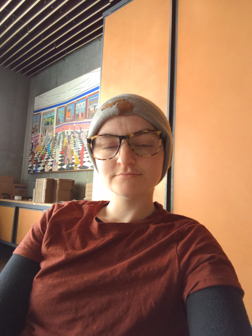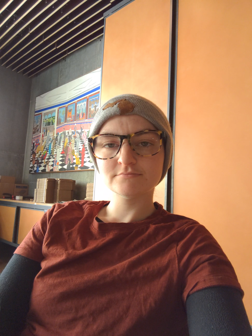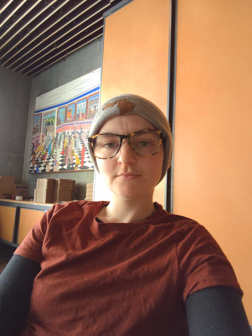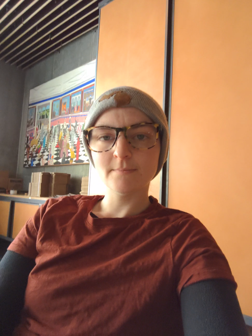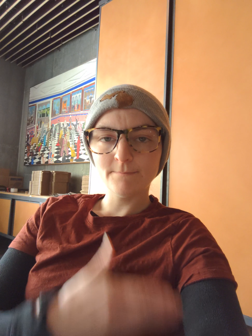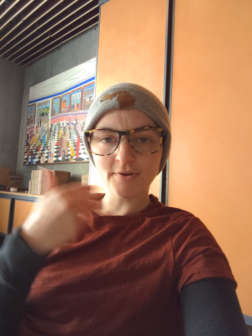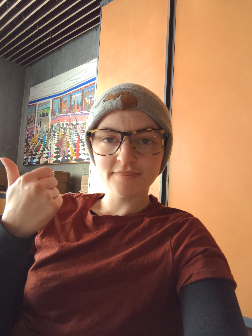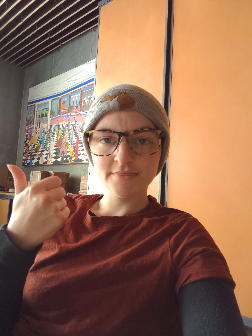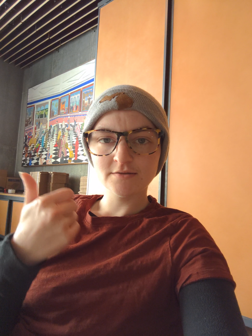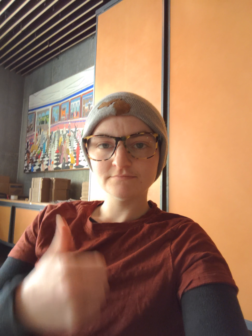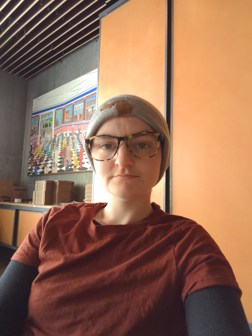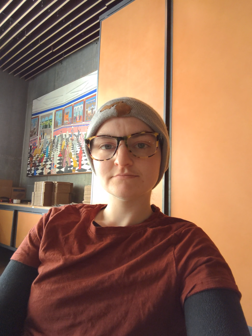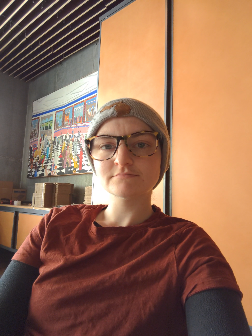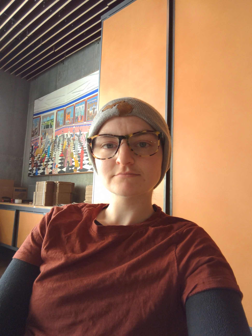better